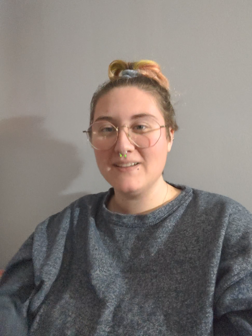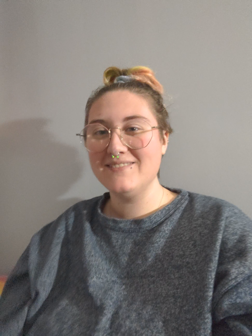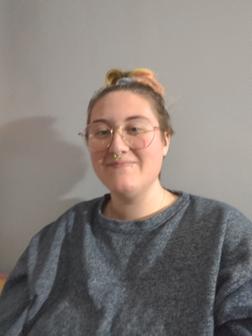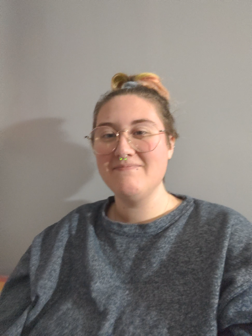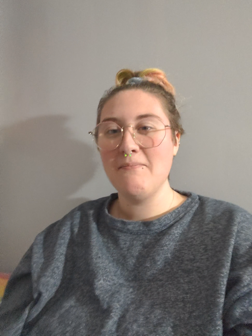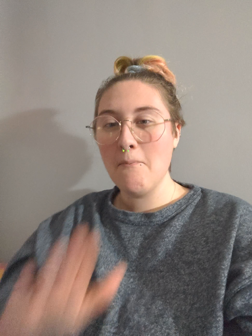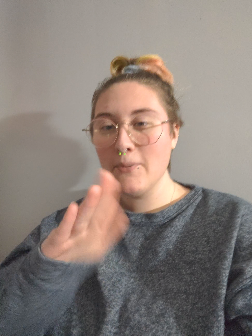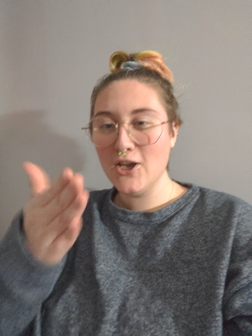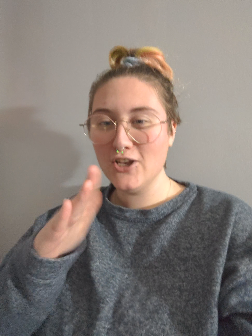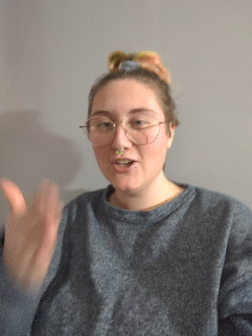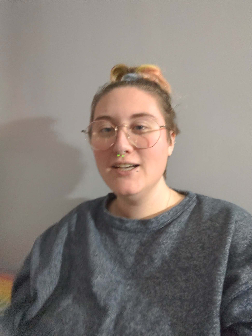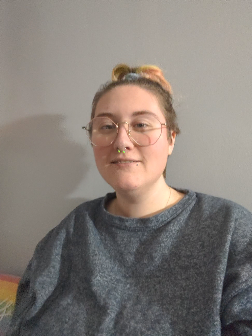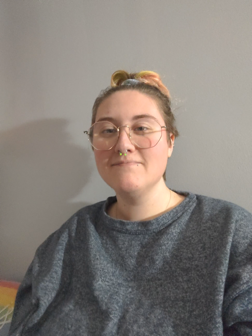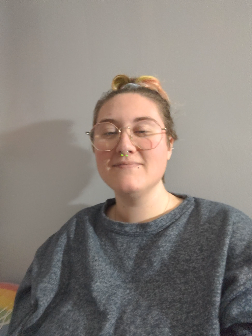book